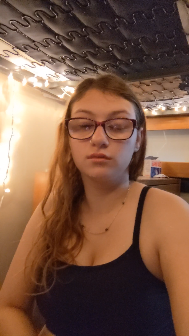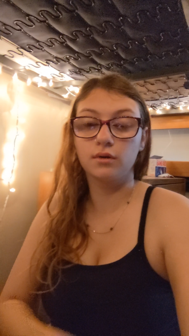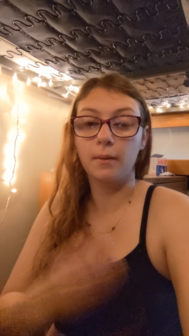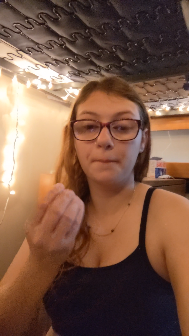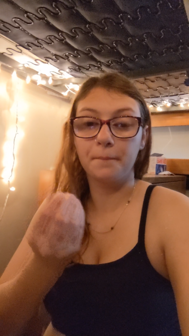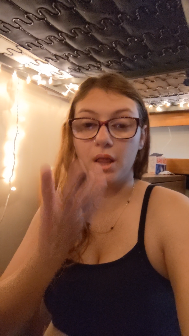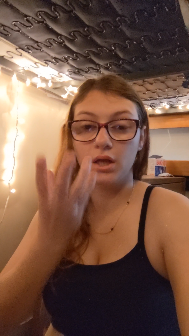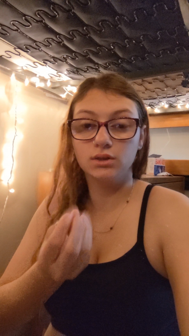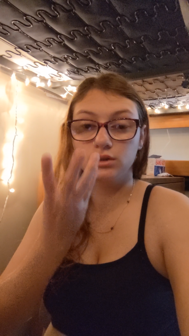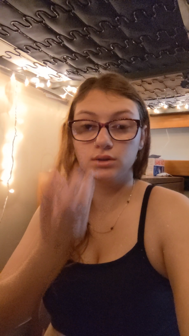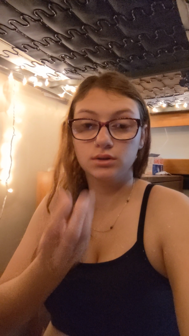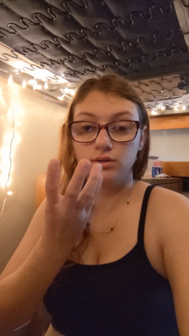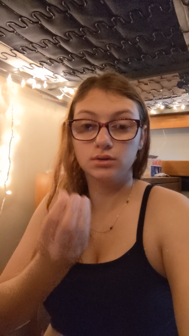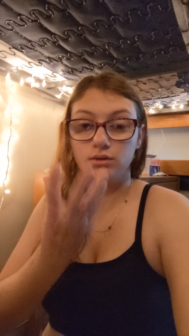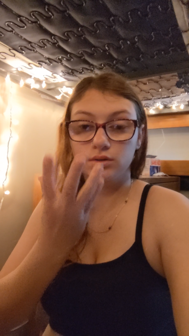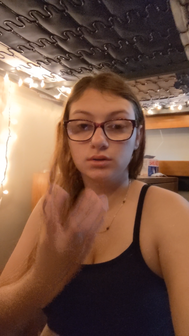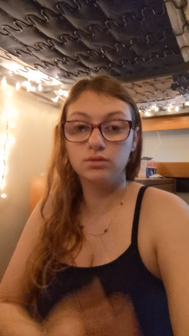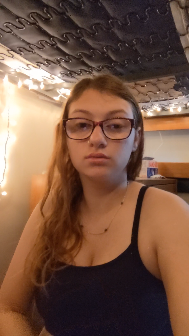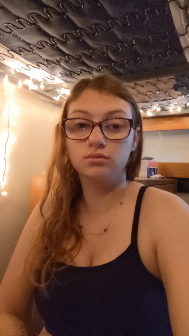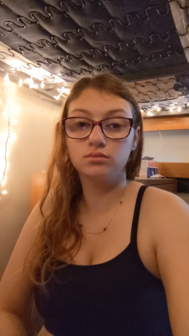plants